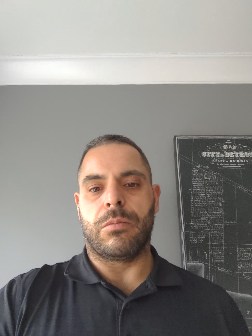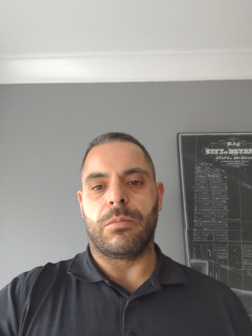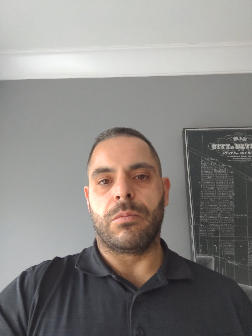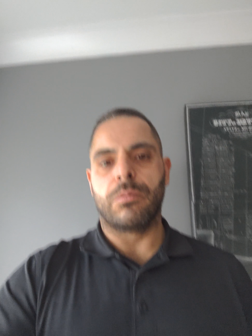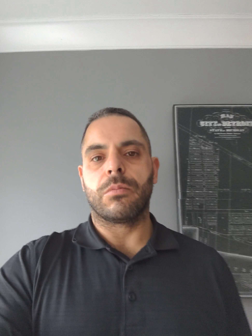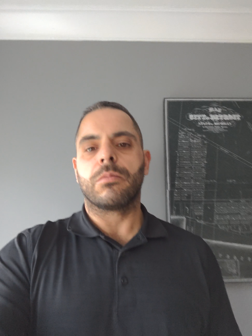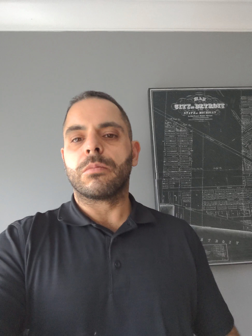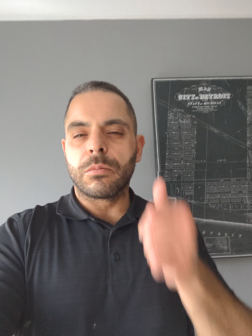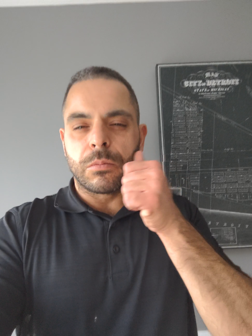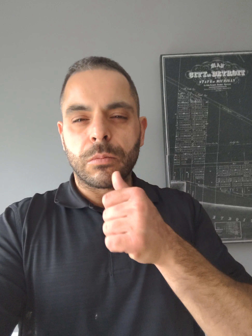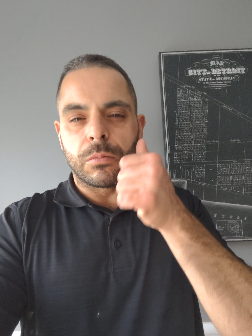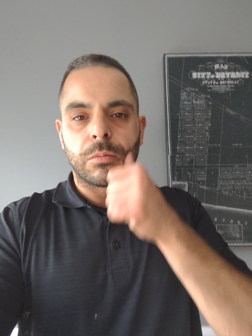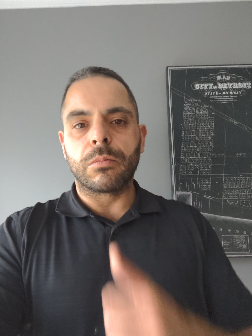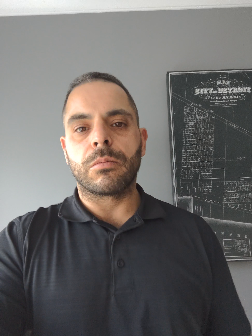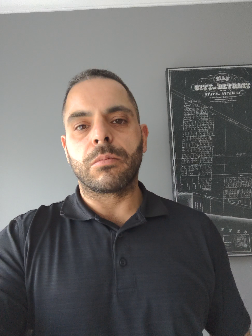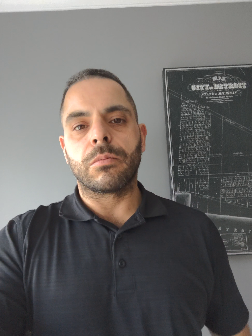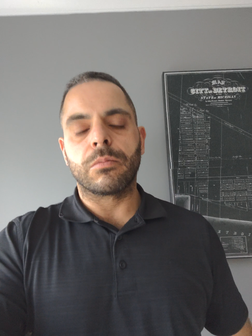girl